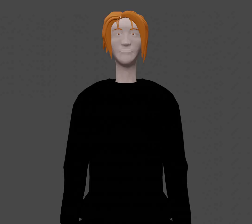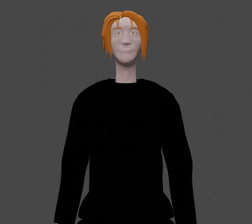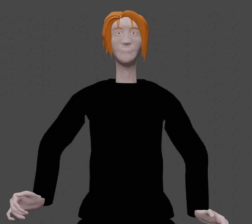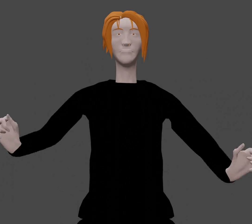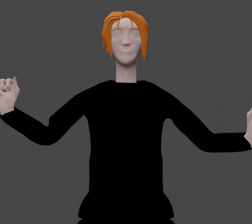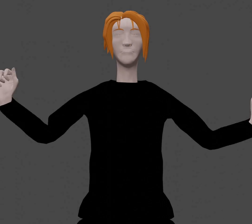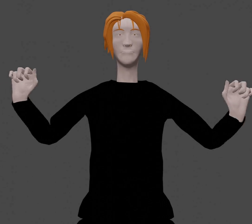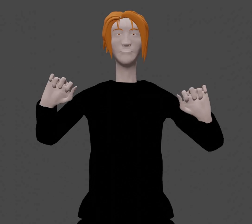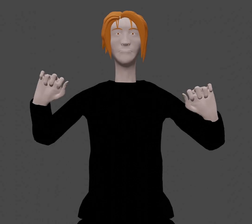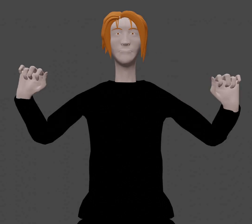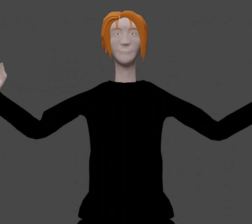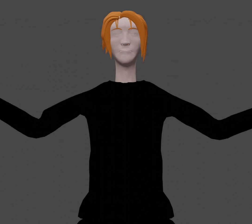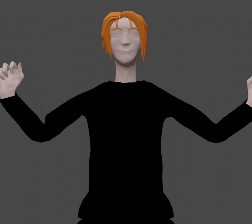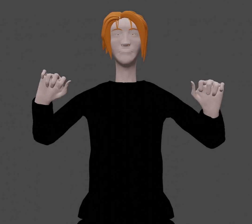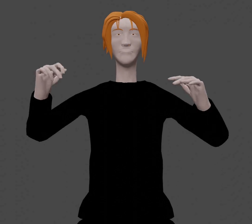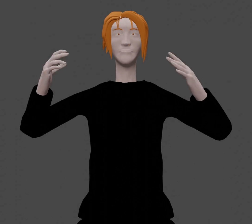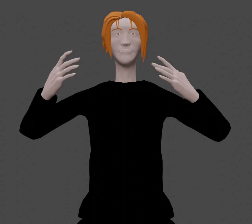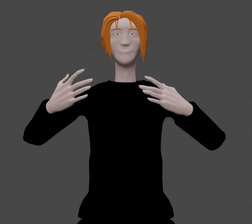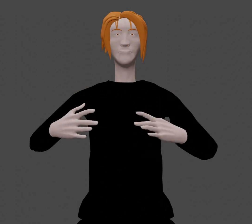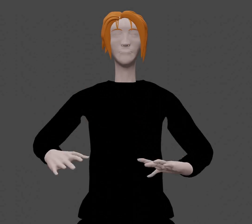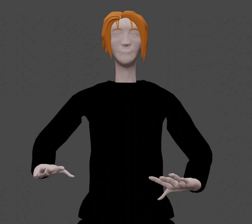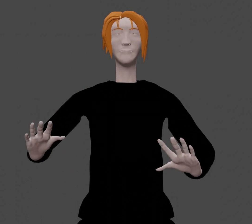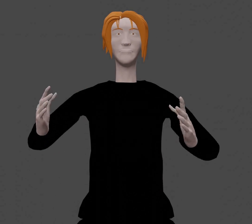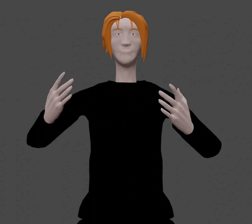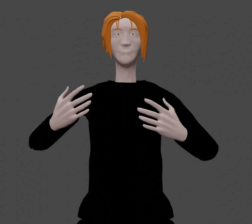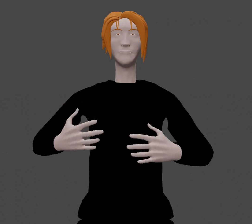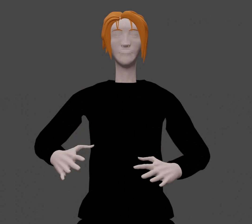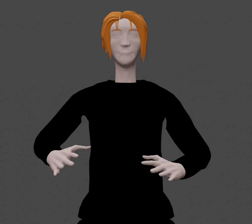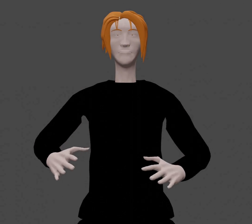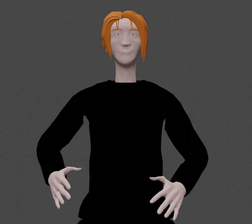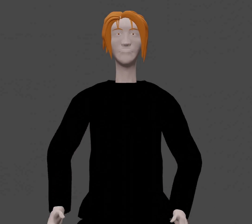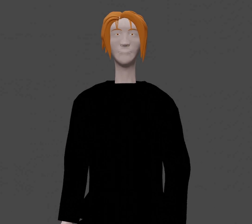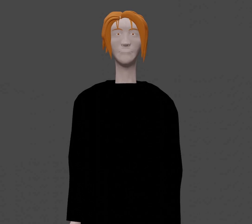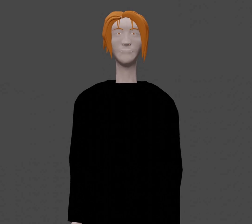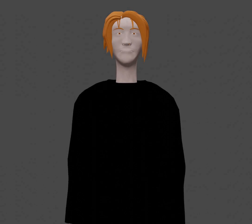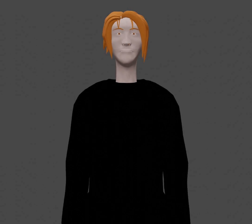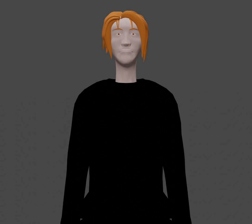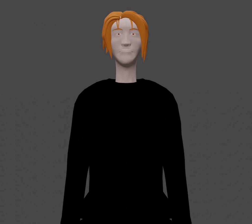Athletic Wear